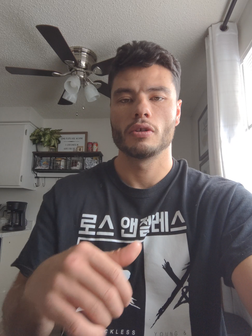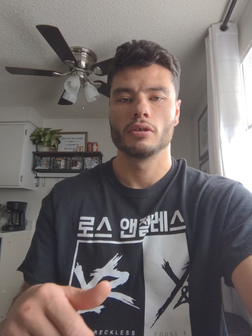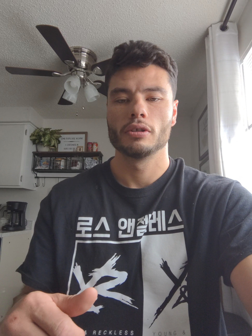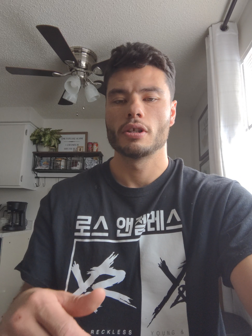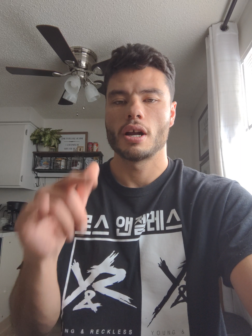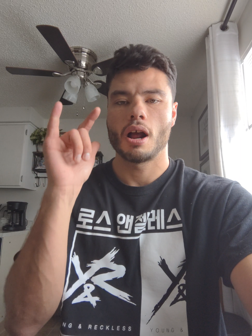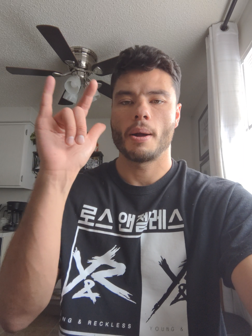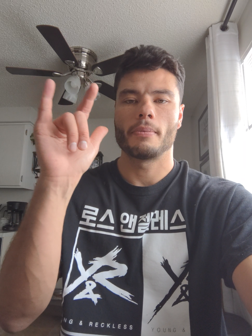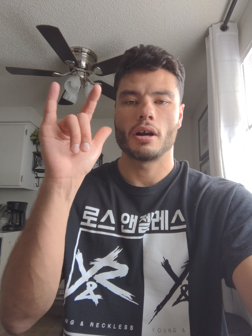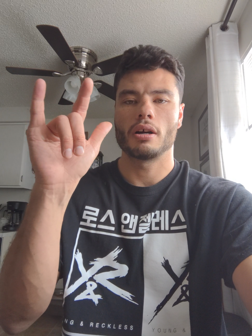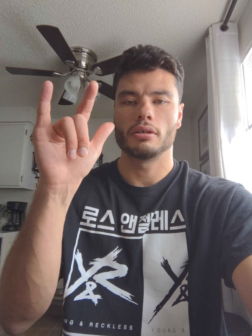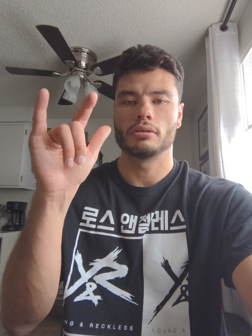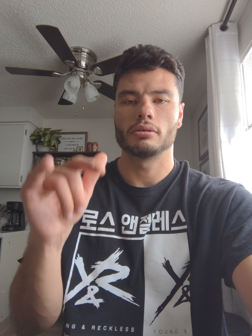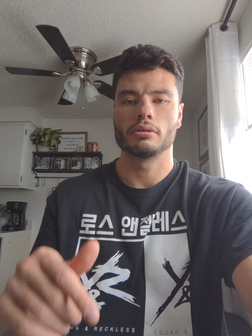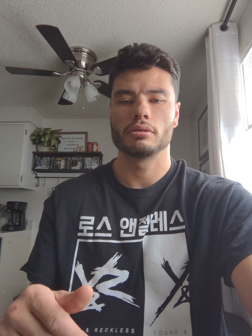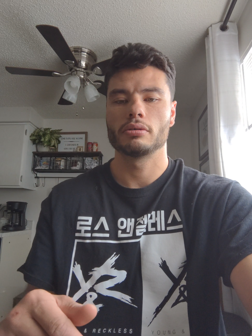airplane